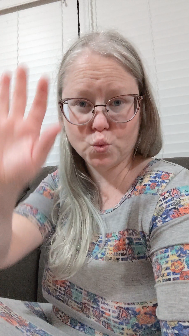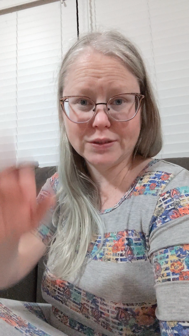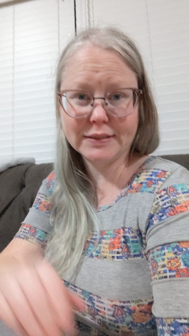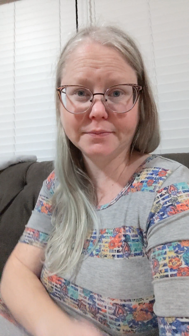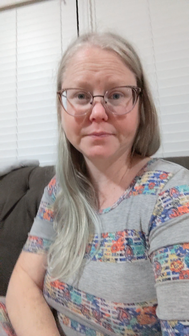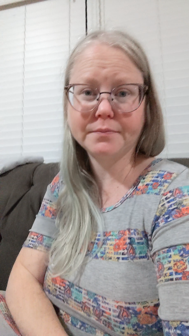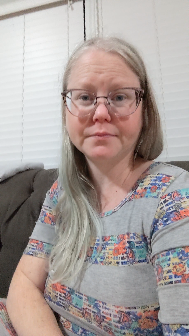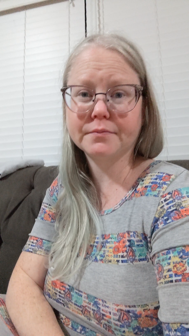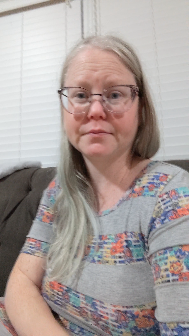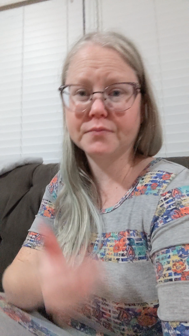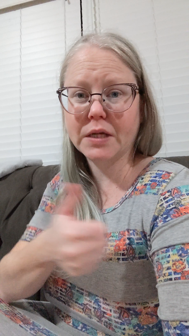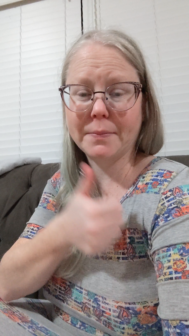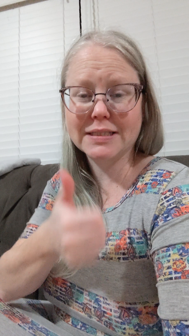basement